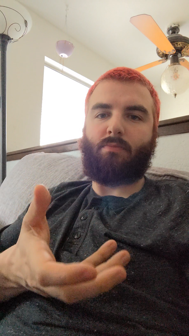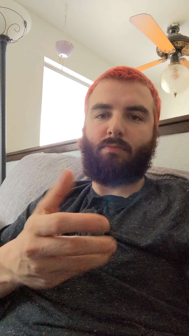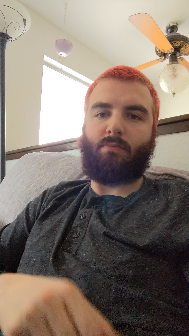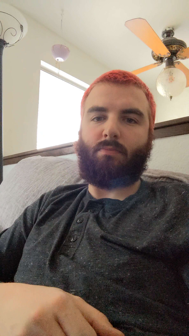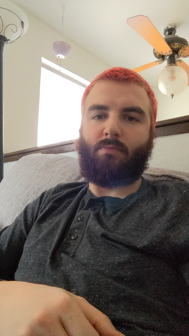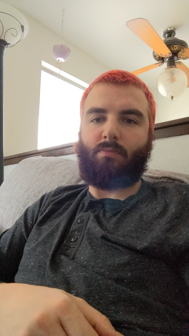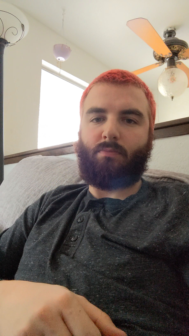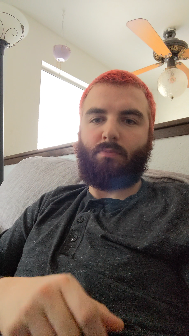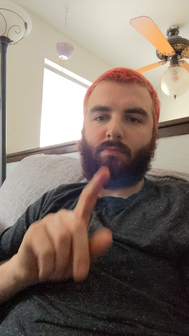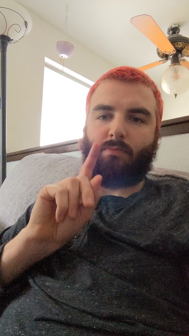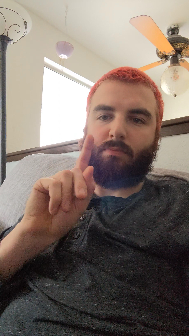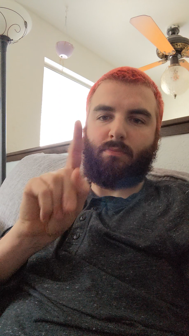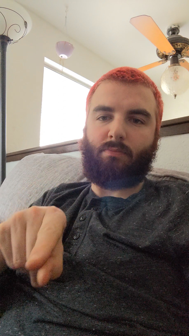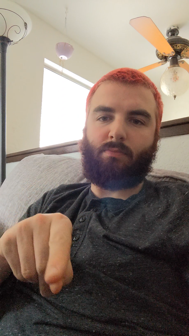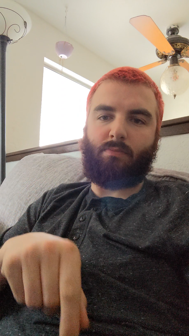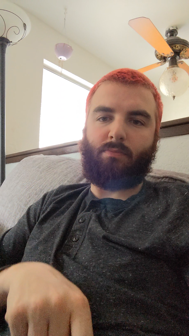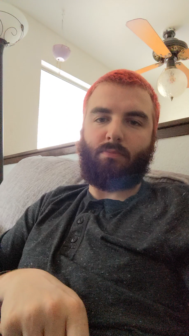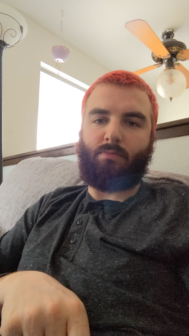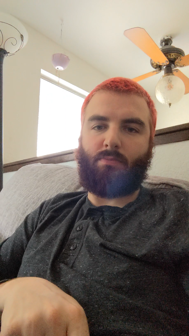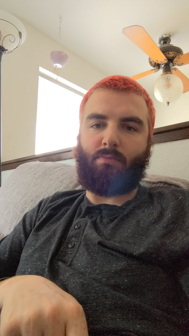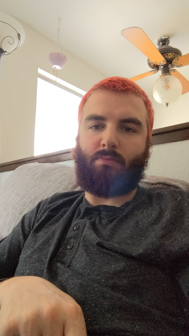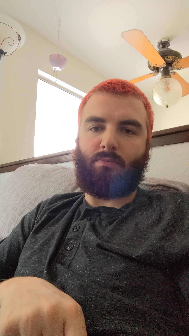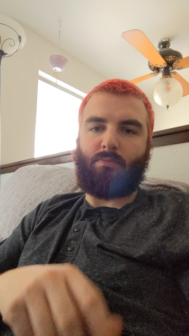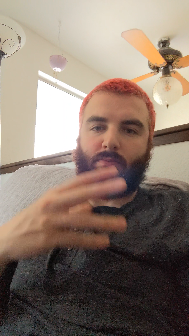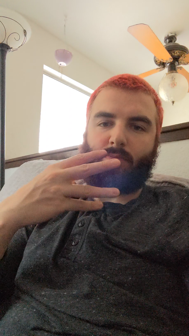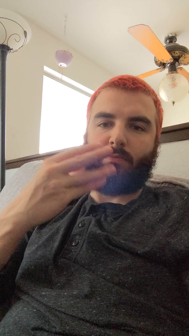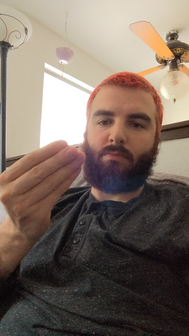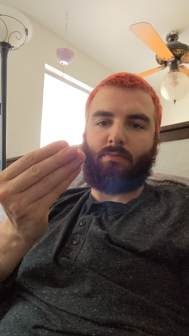going to